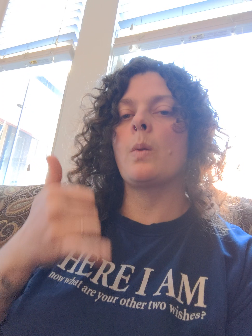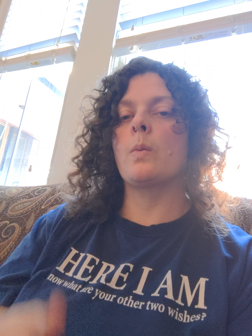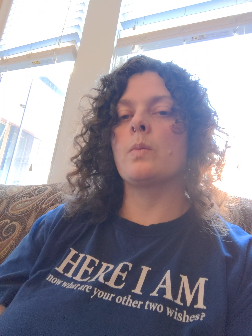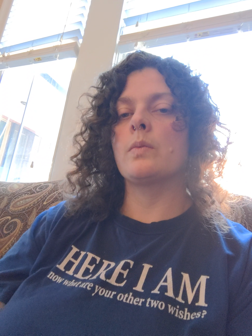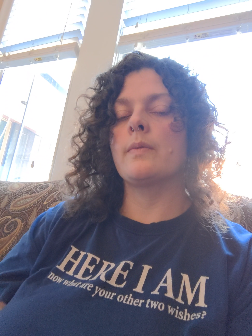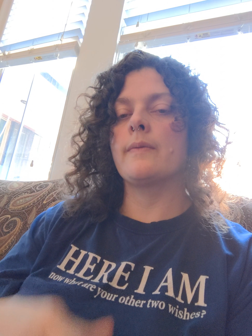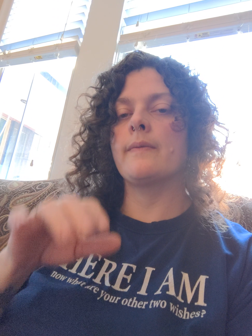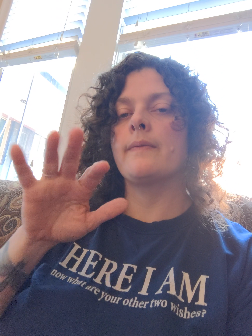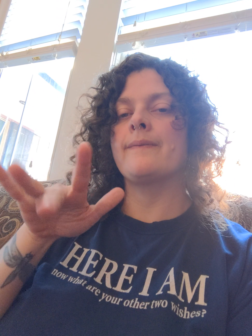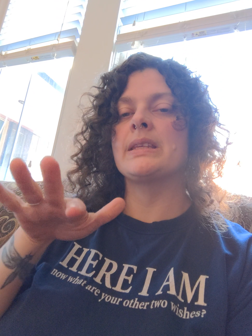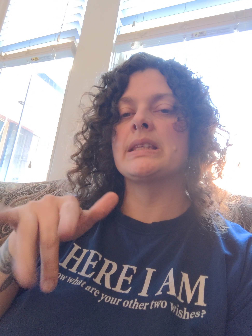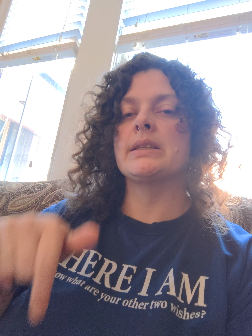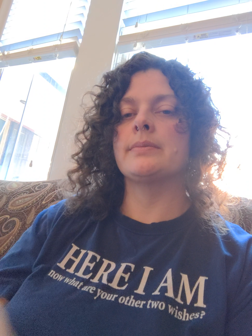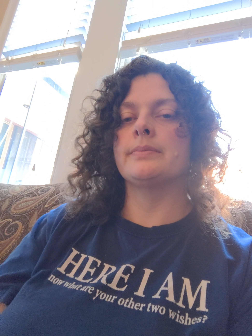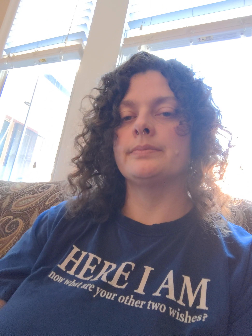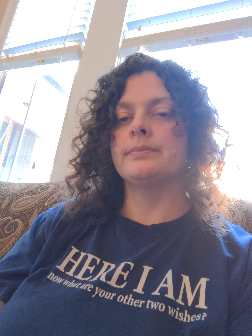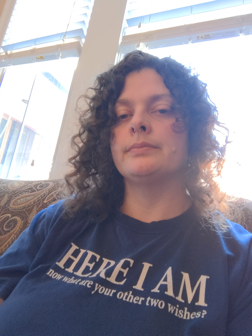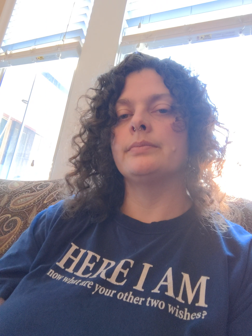feet